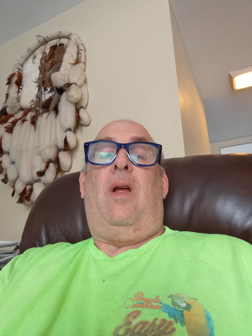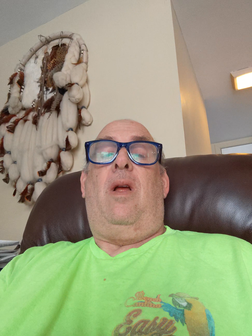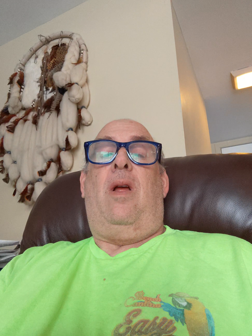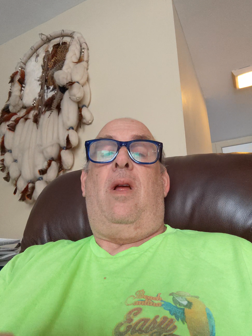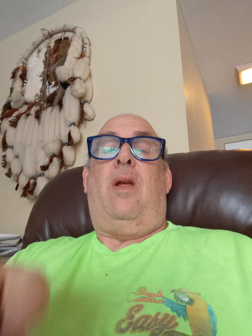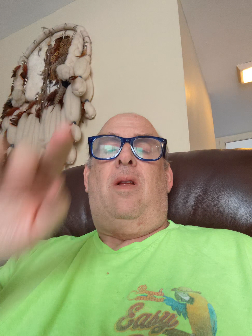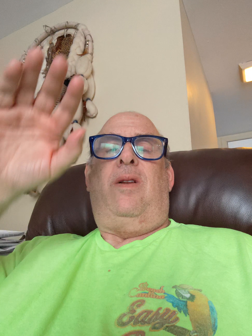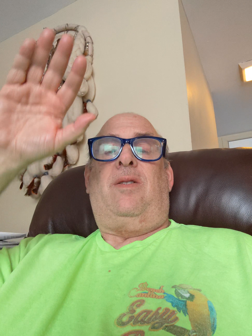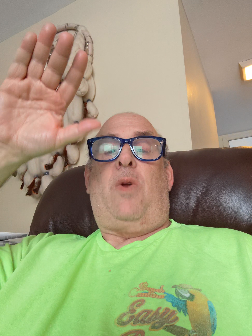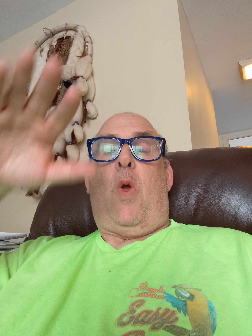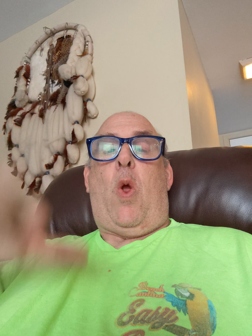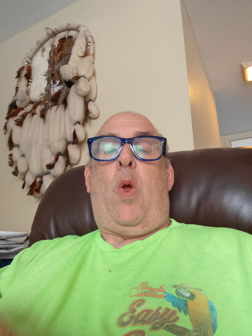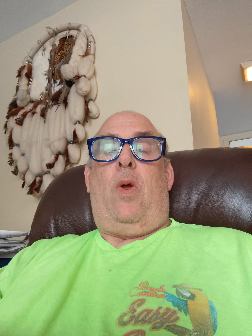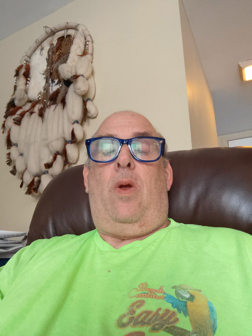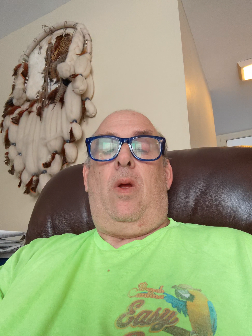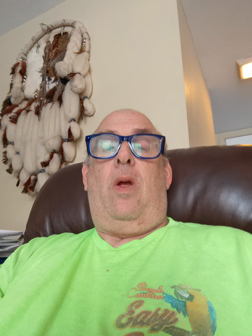snow